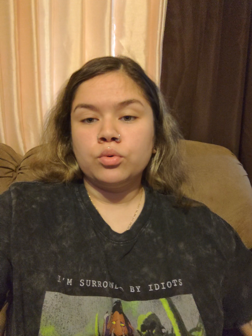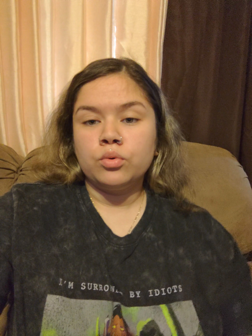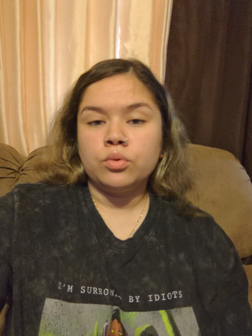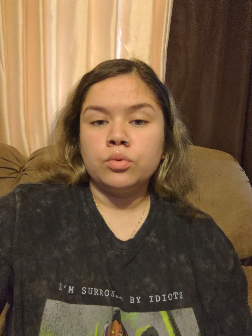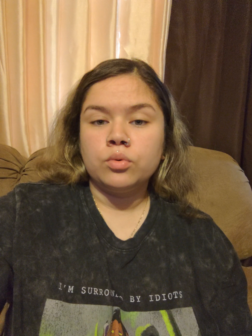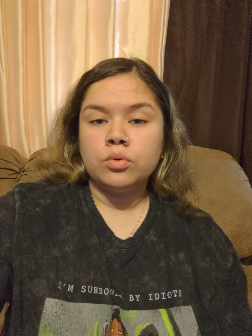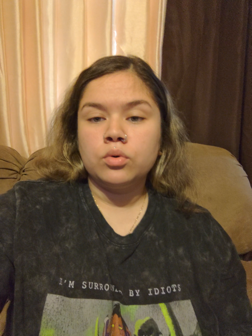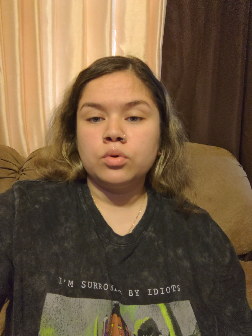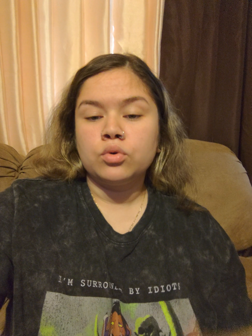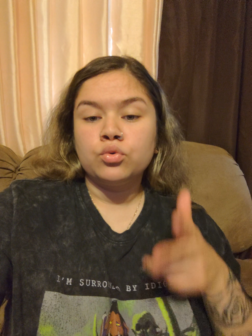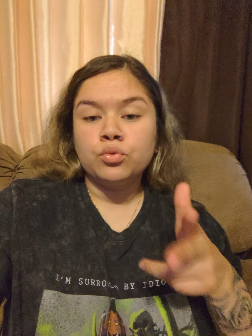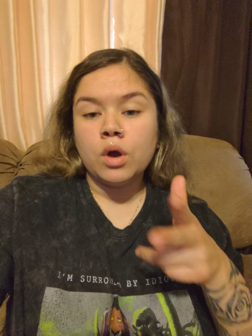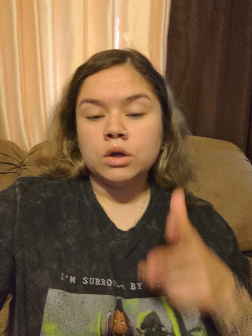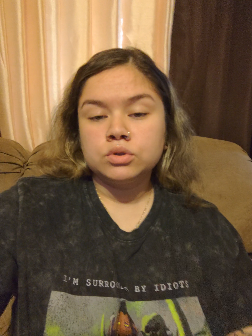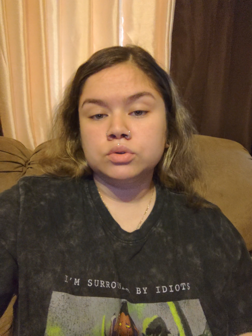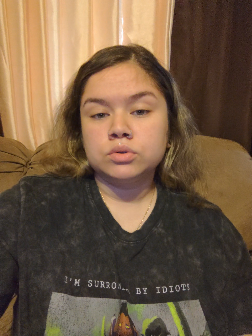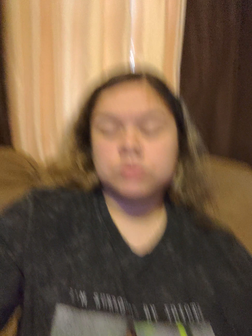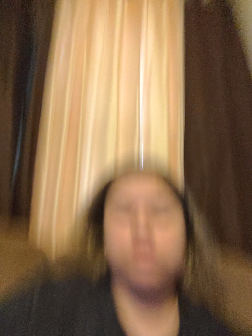garage